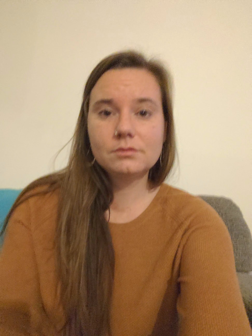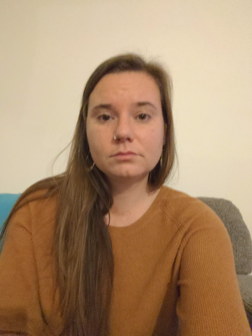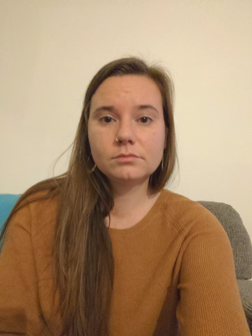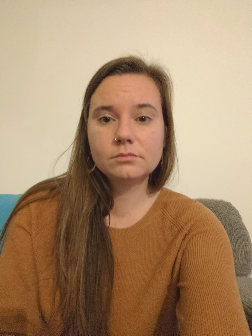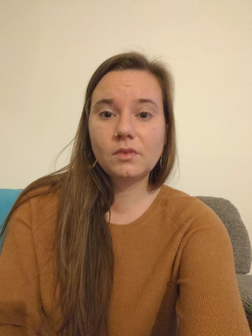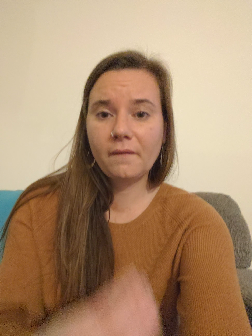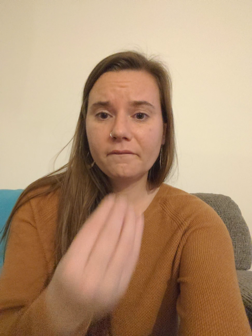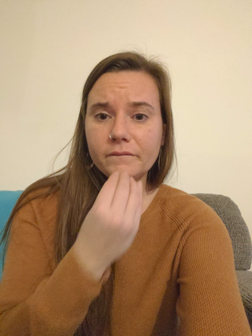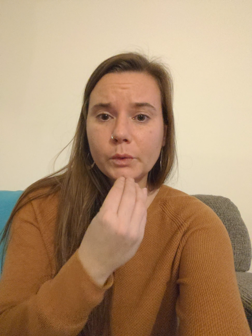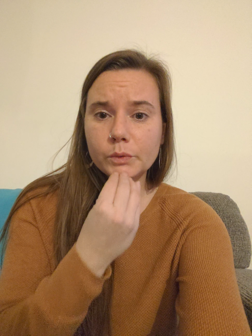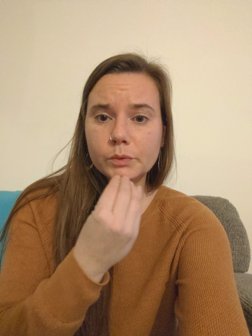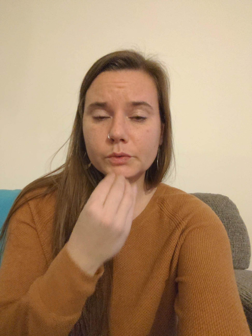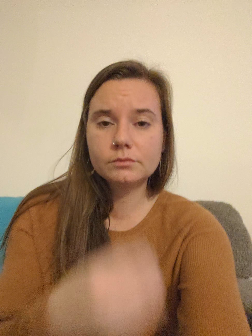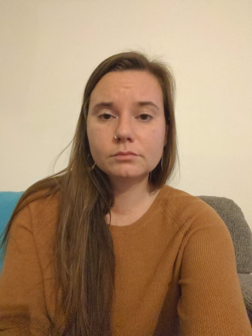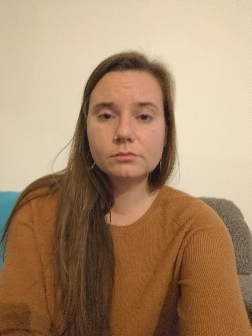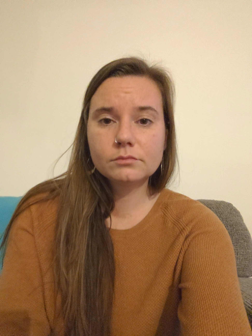food